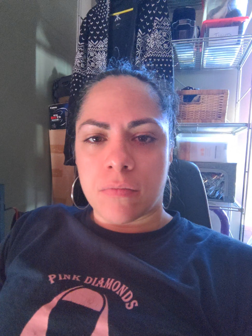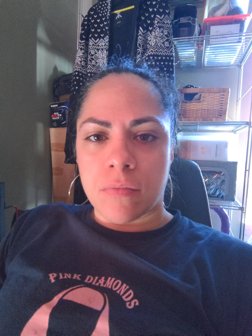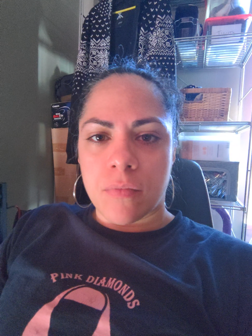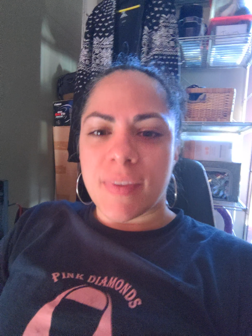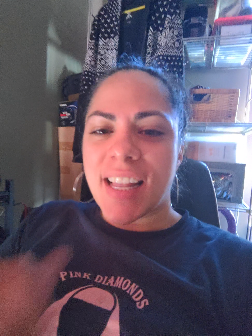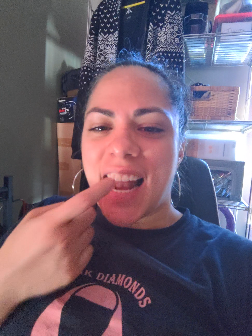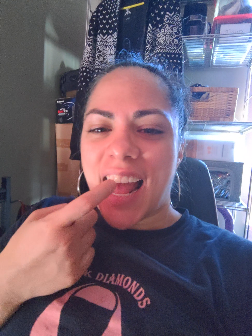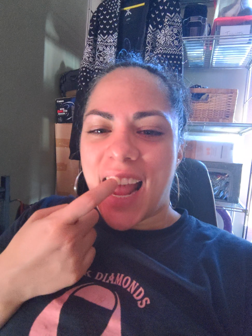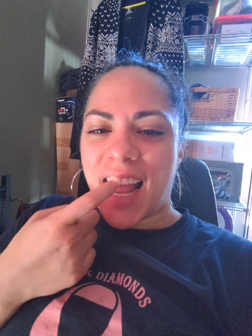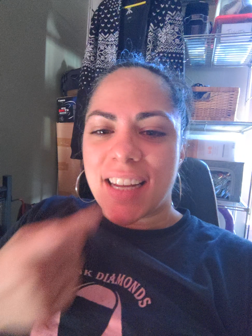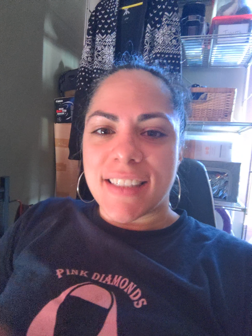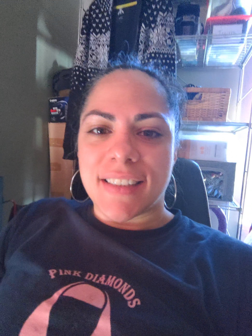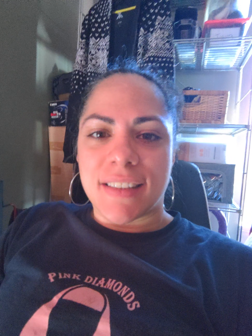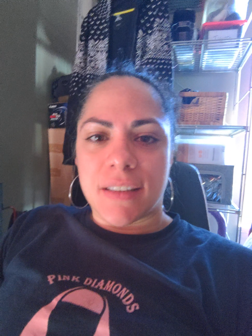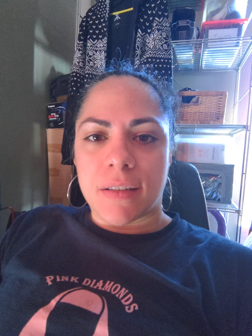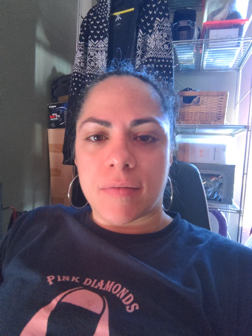window